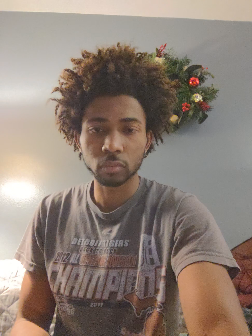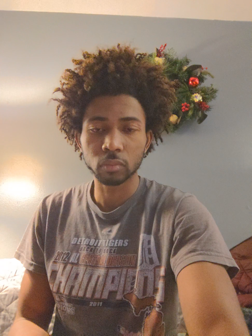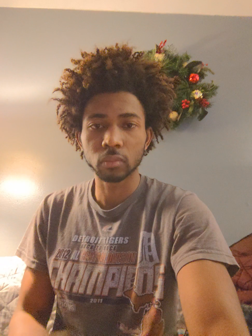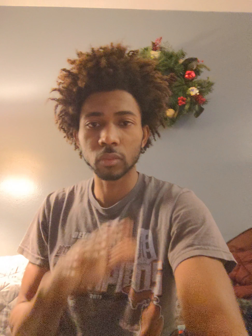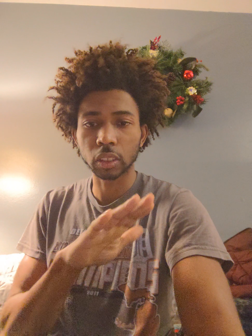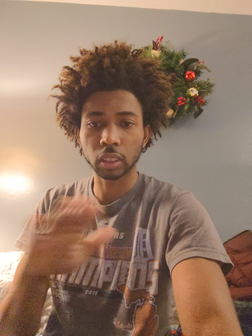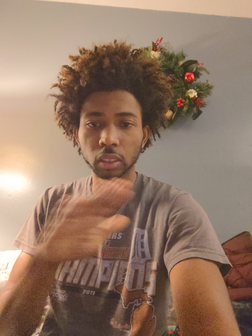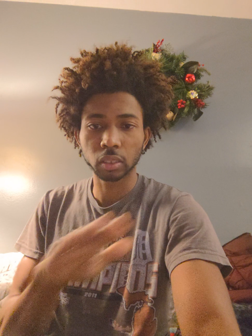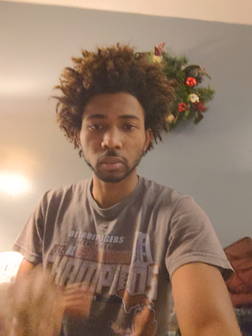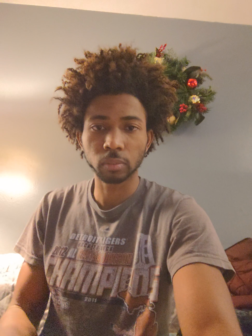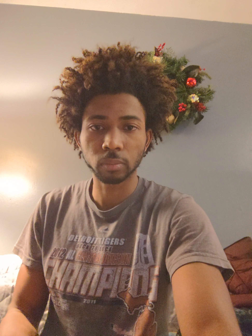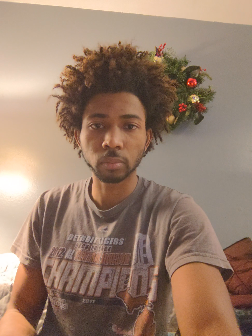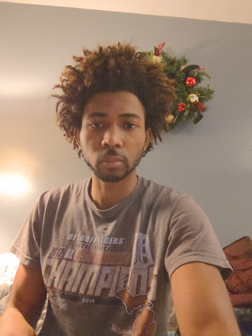clean